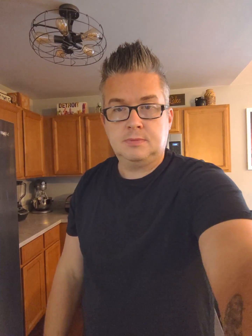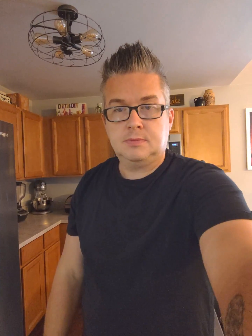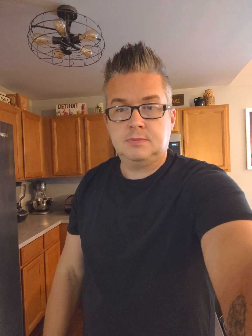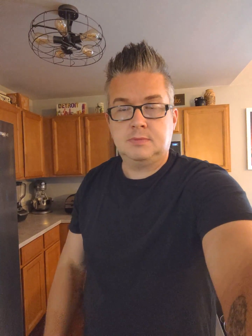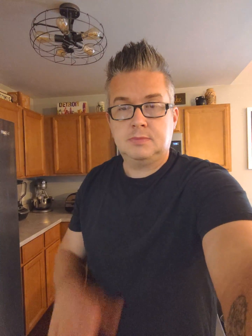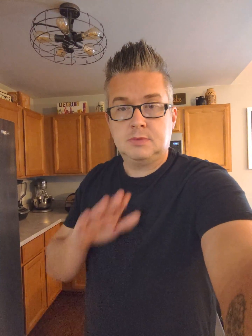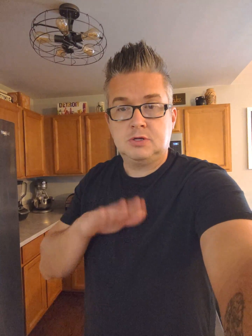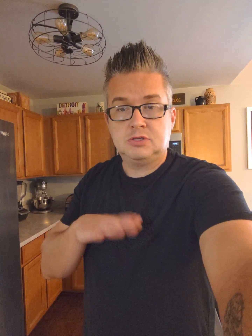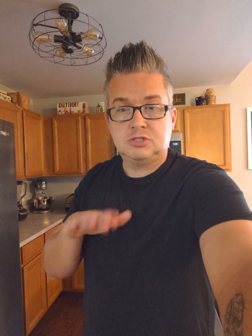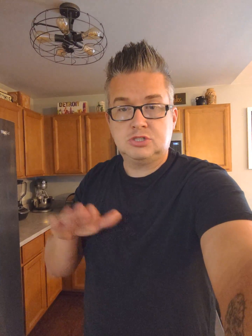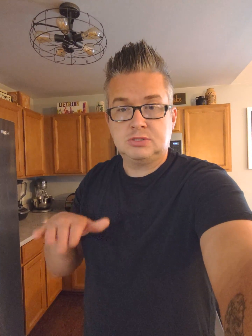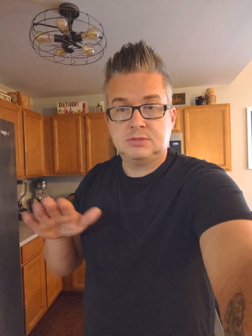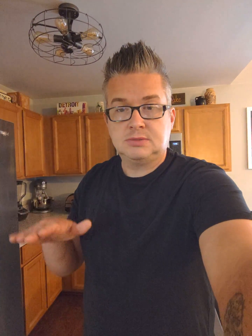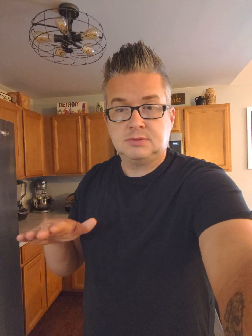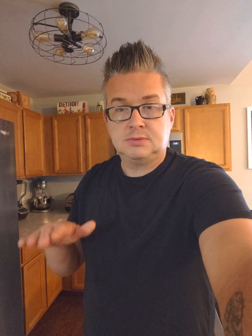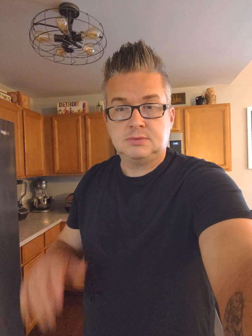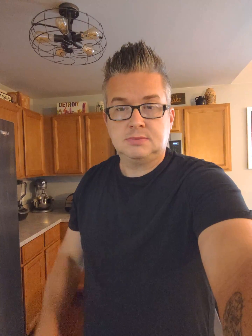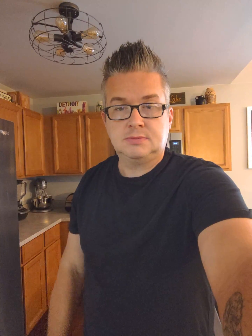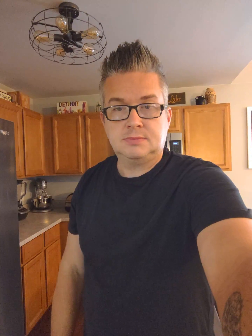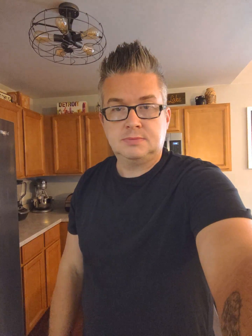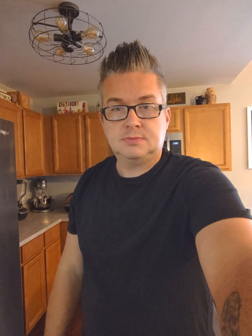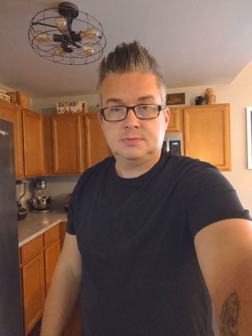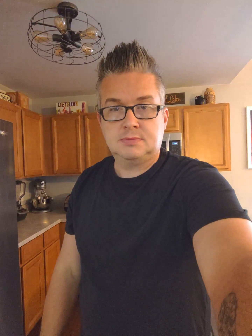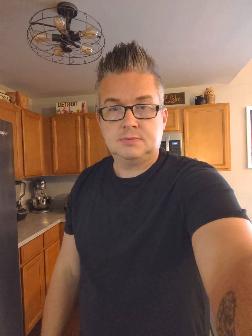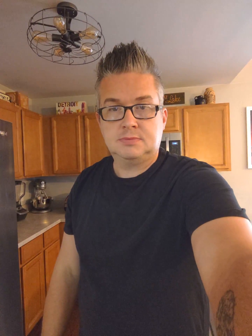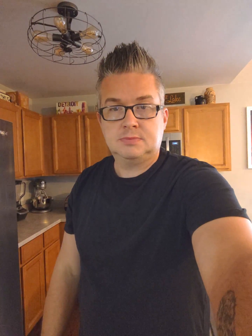children